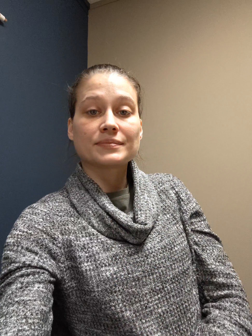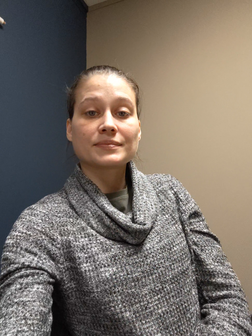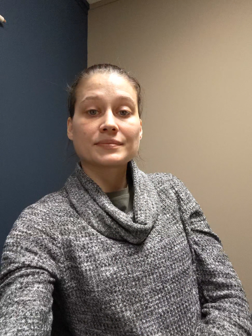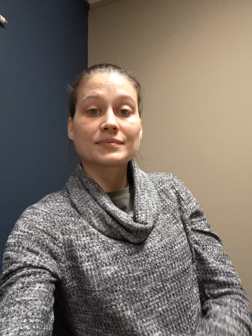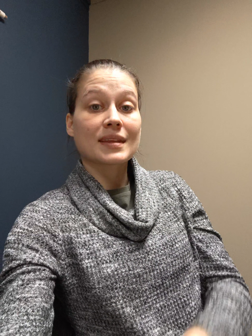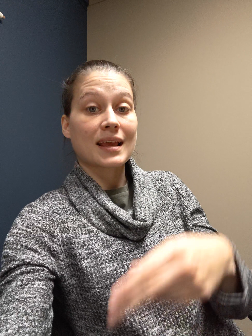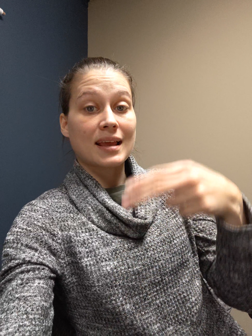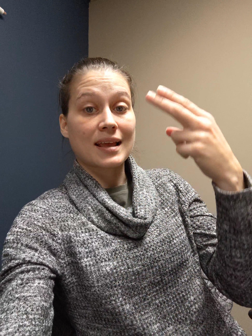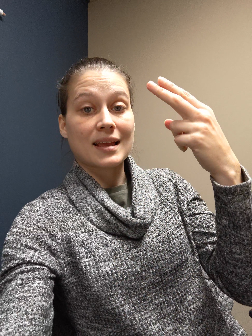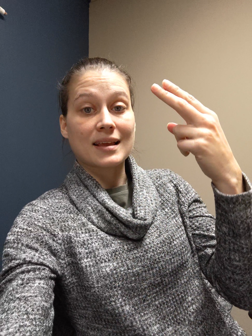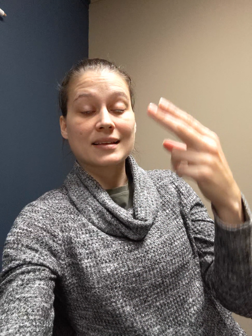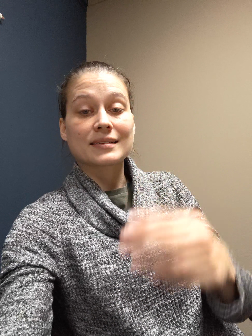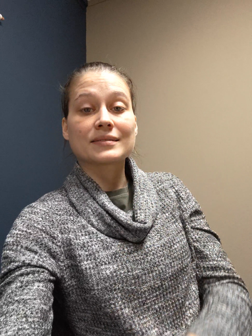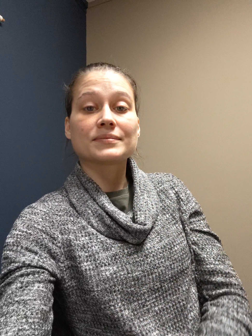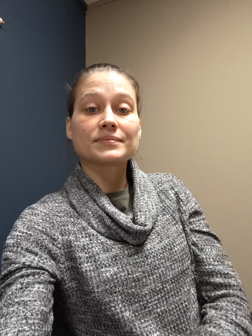high